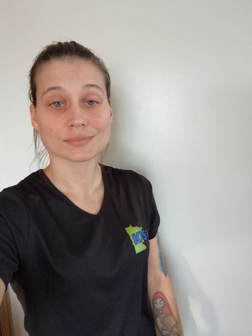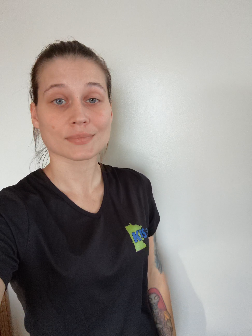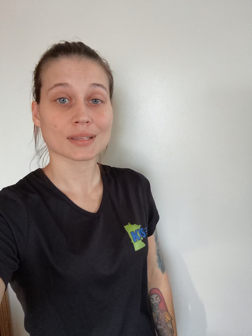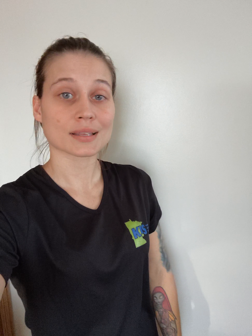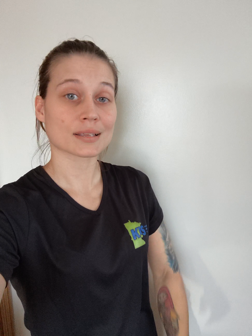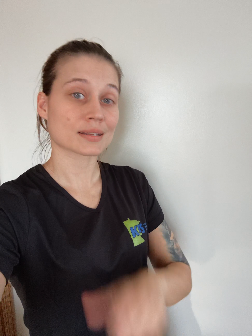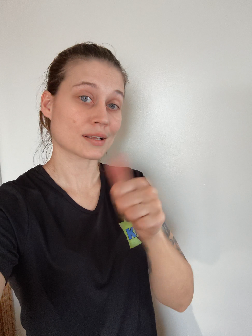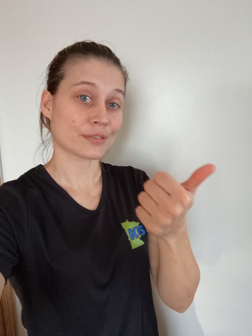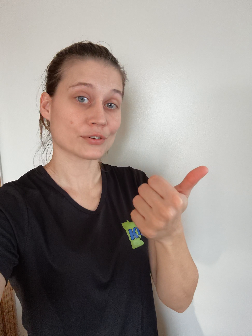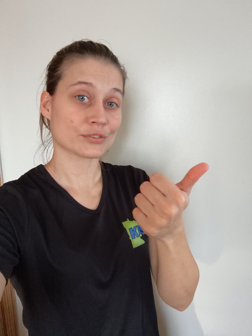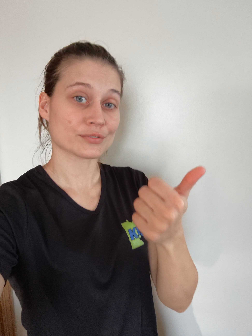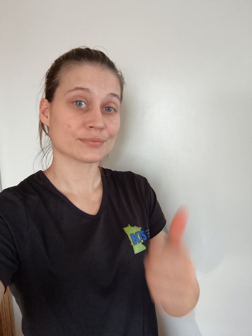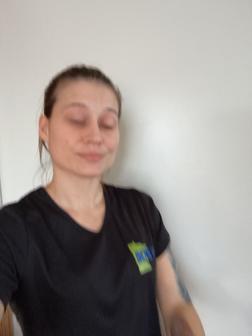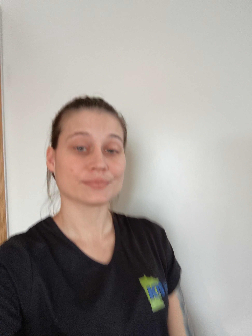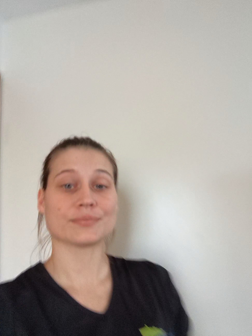another